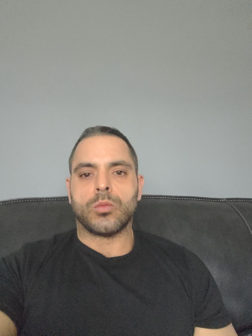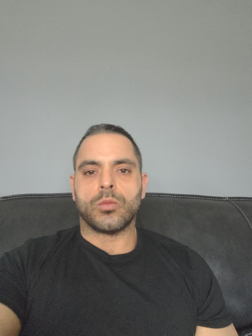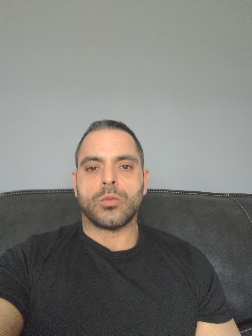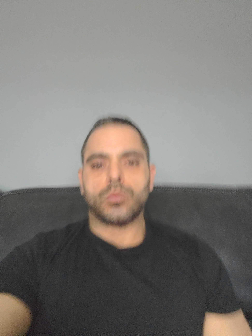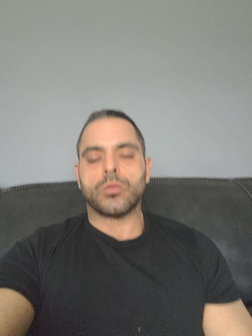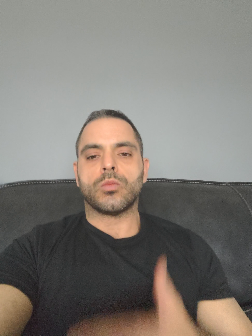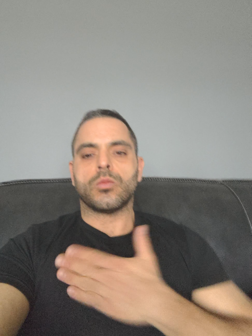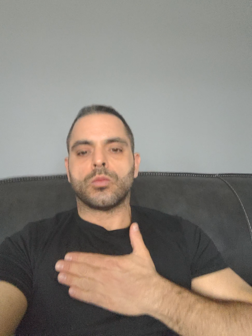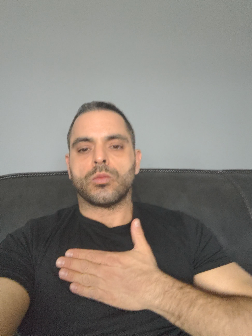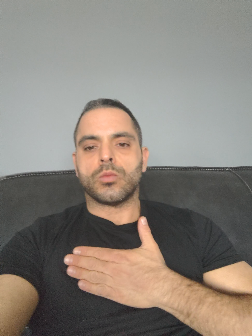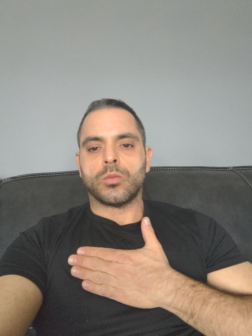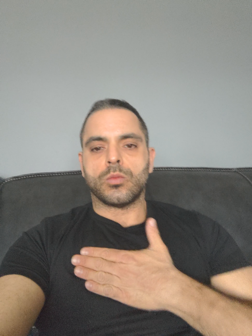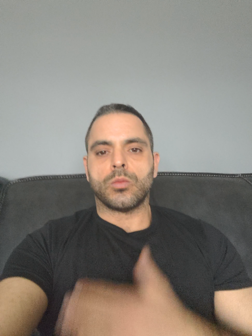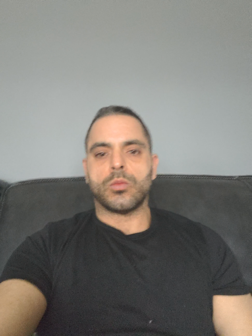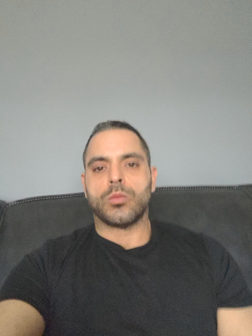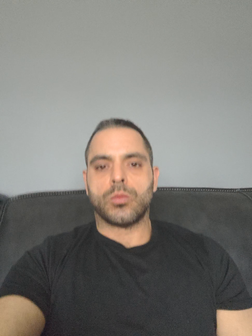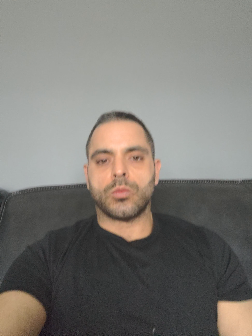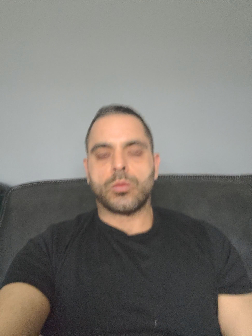my